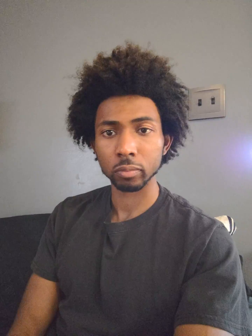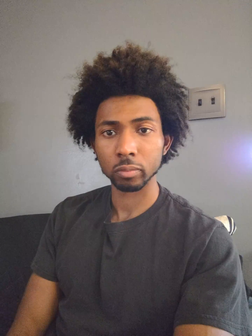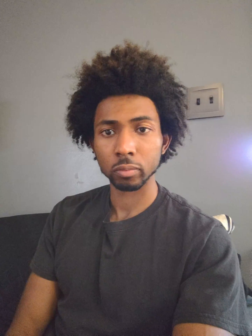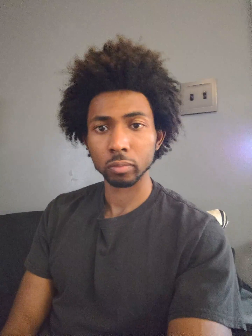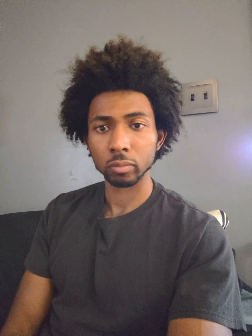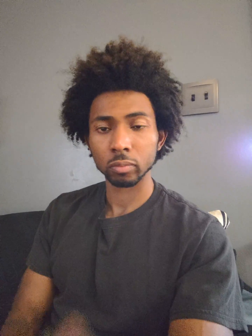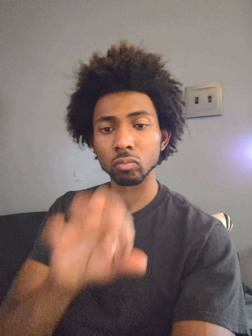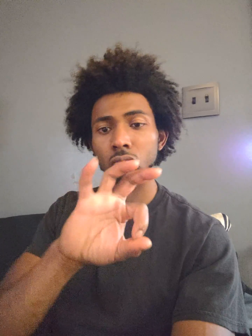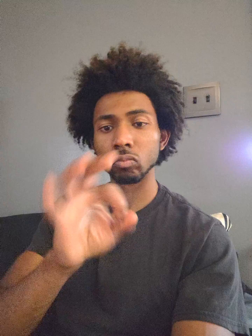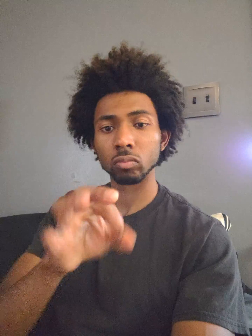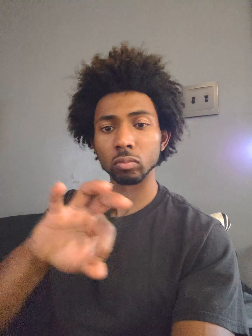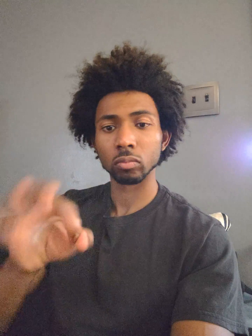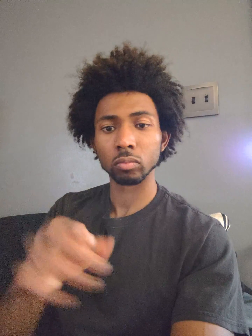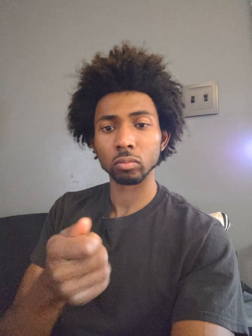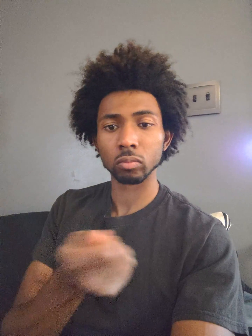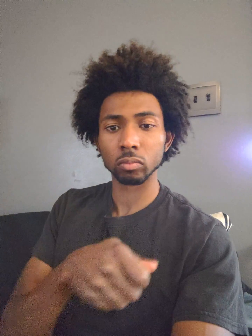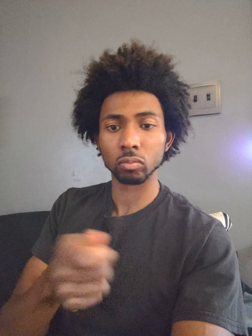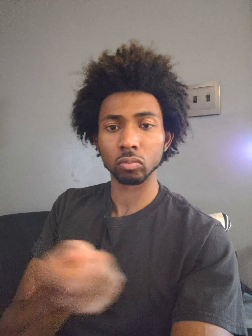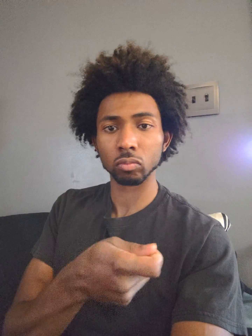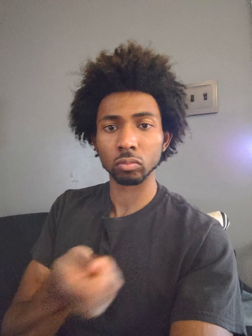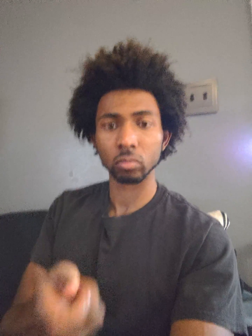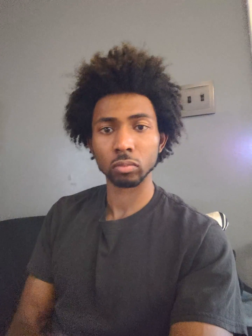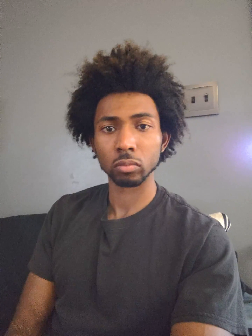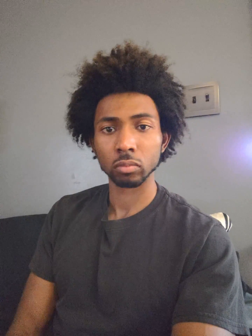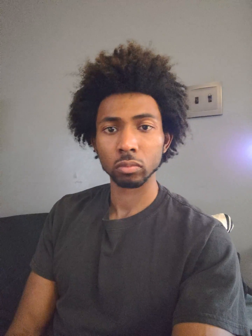hose